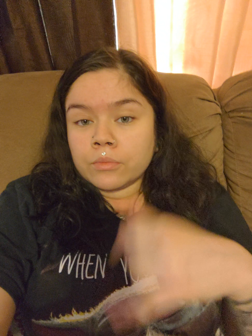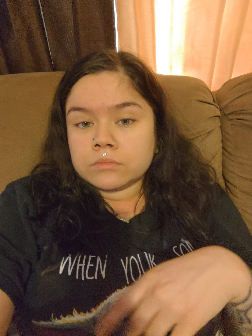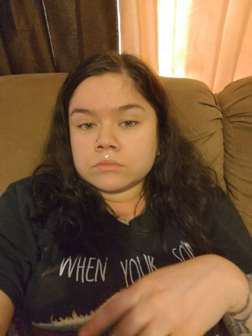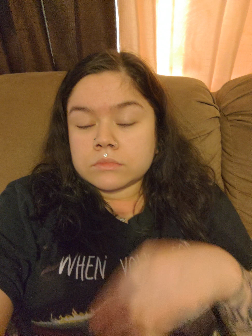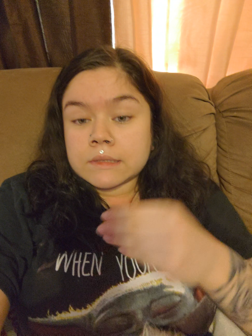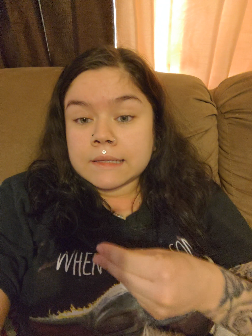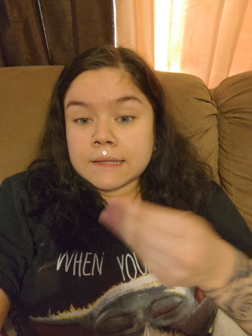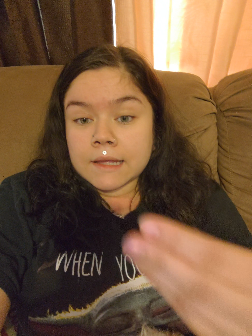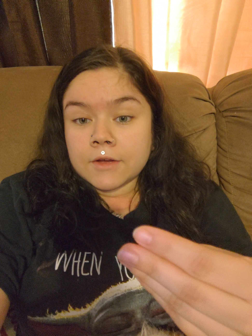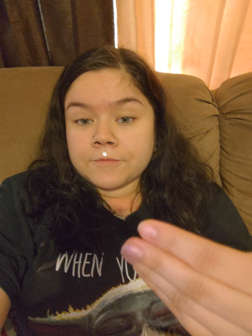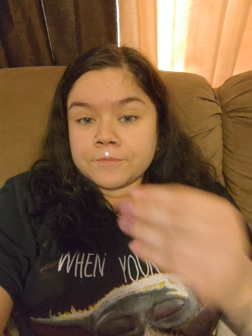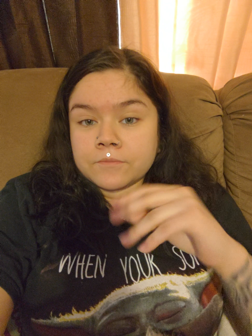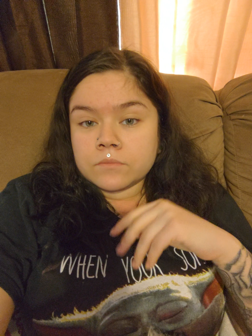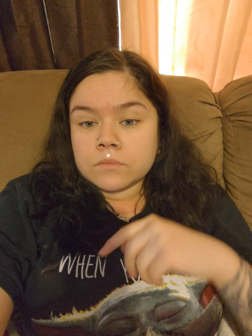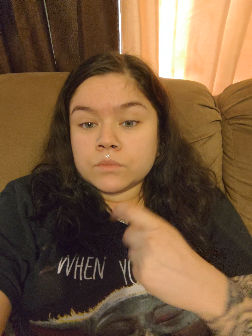give